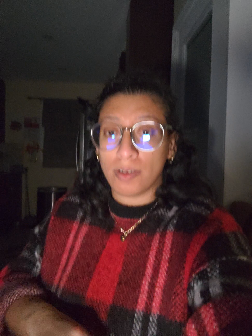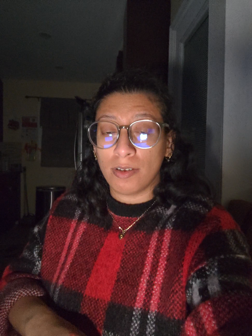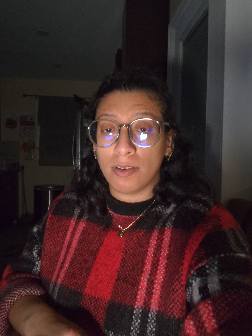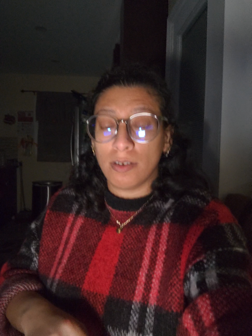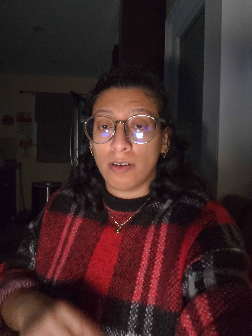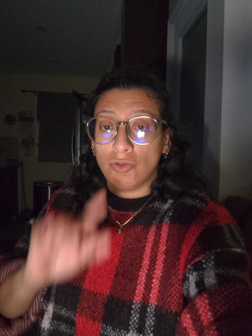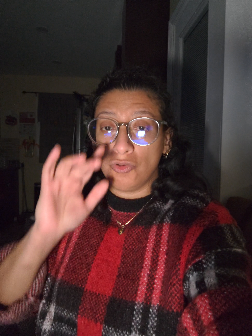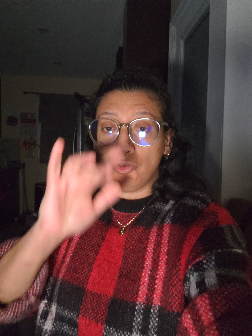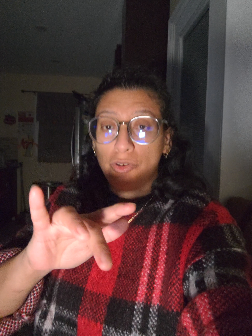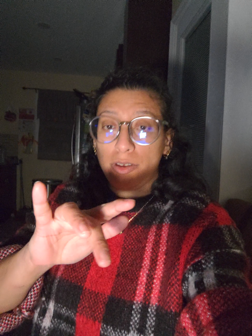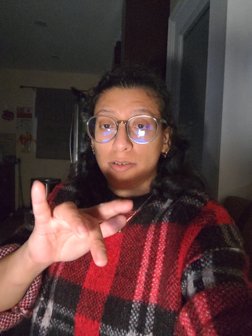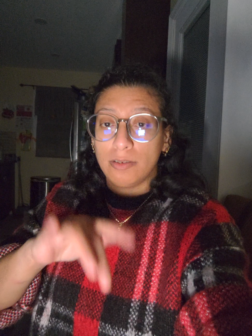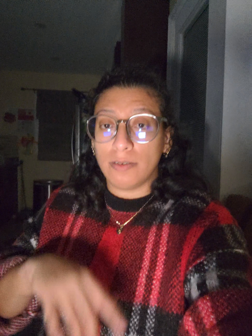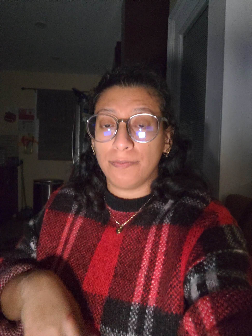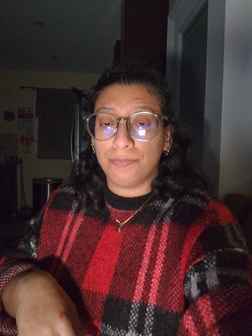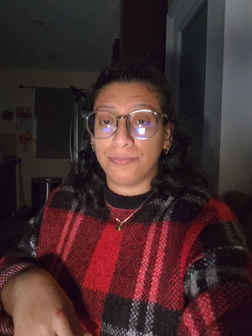touch